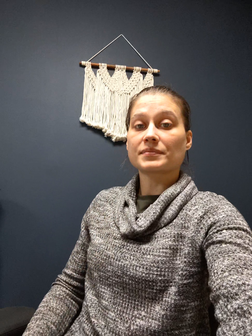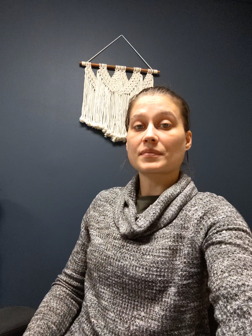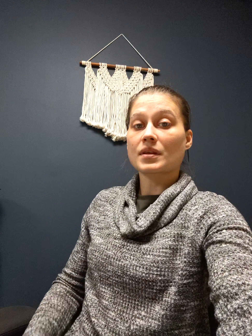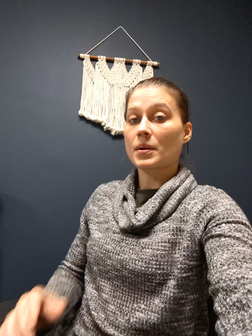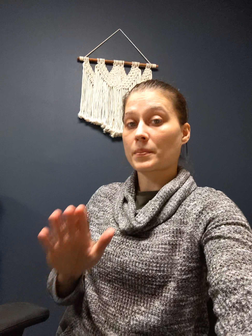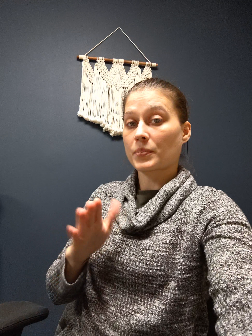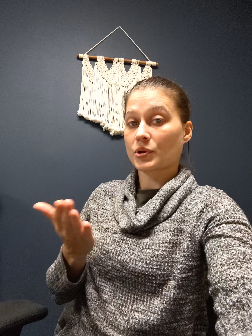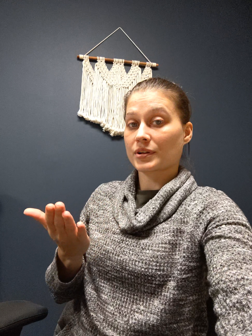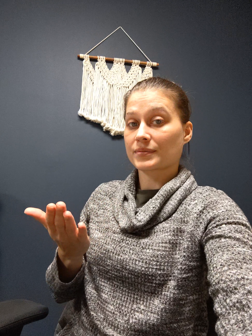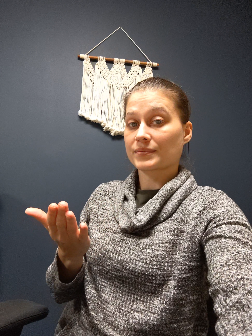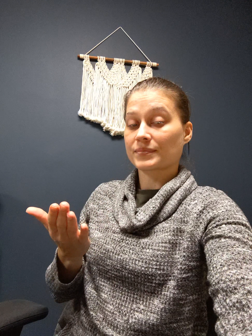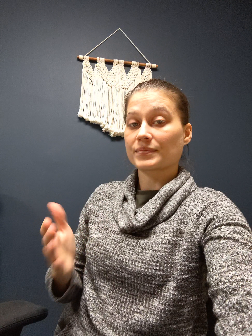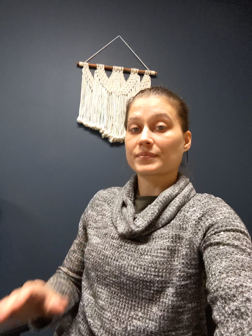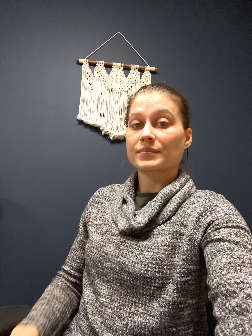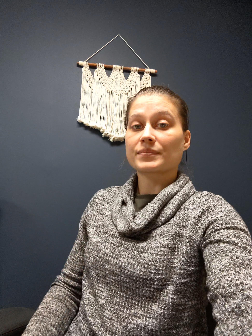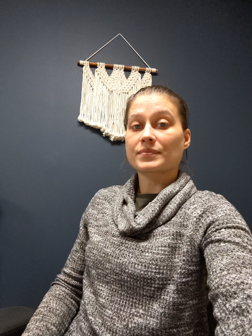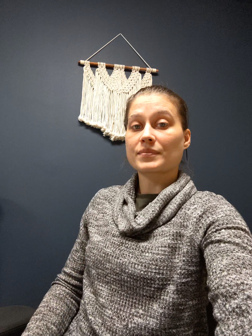book